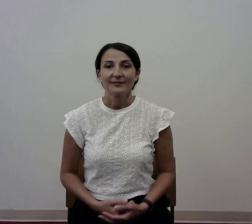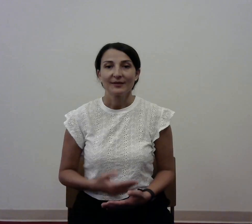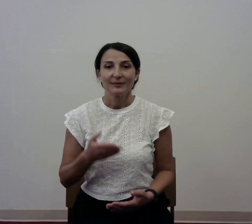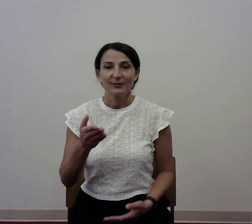bu